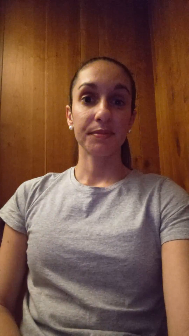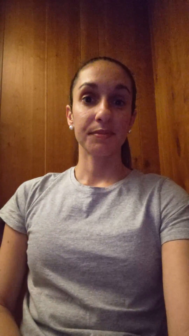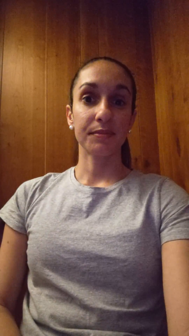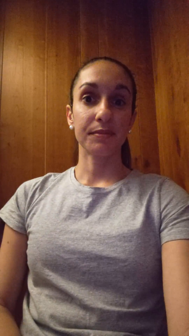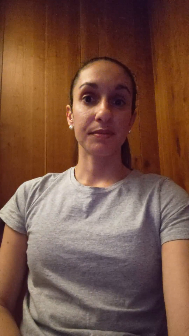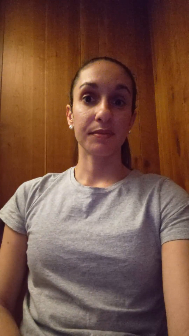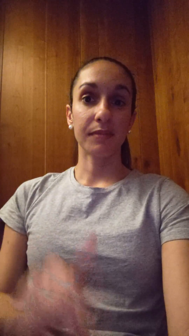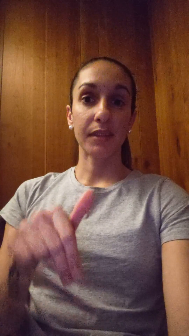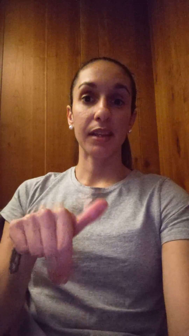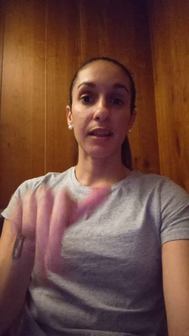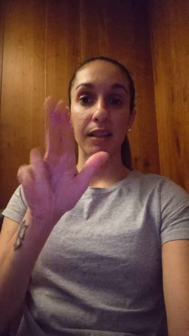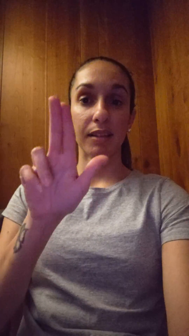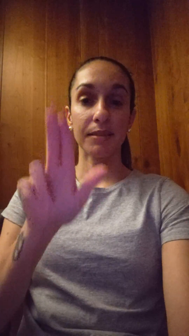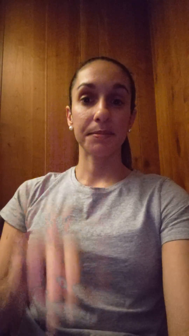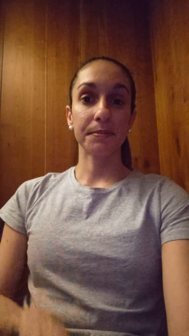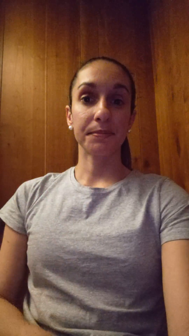lick